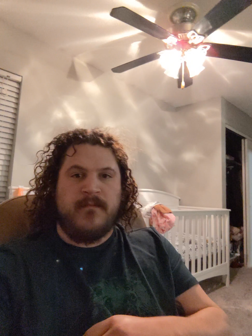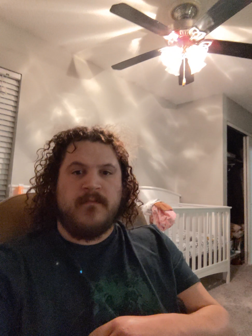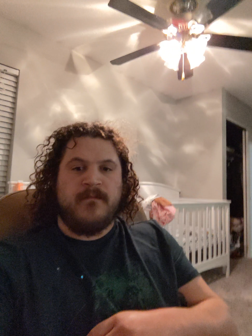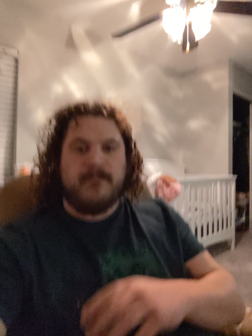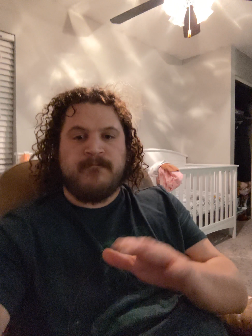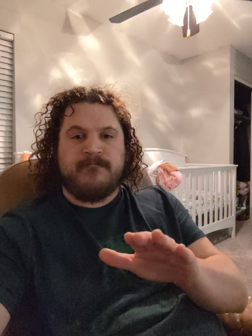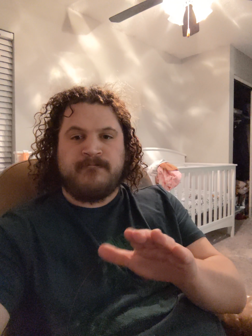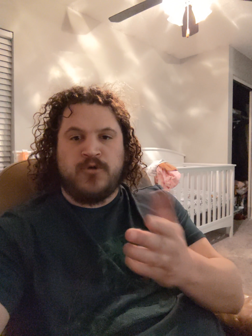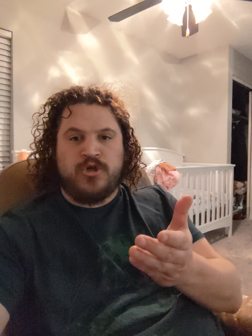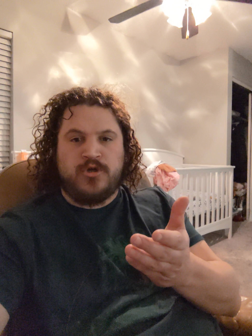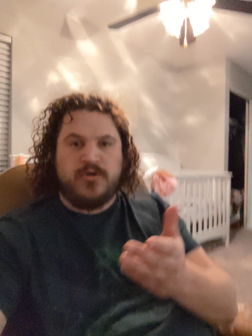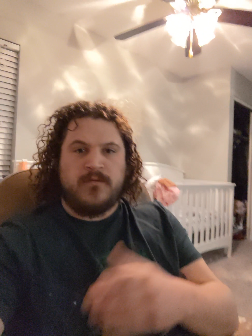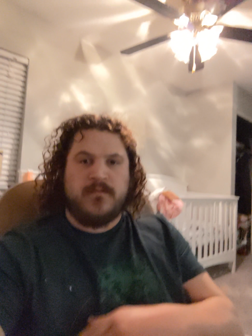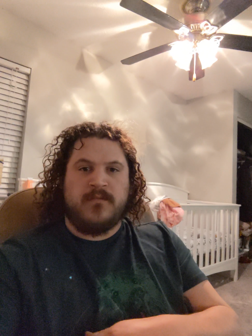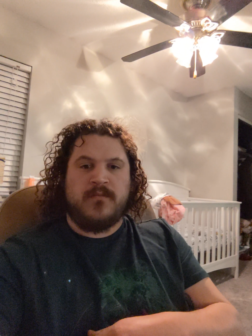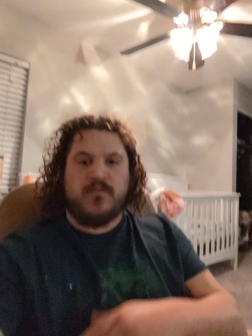book